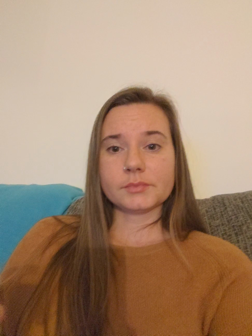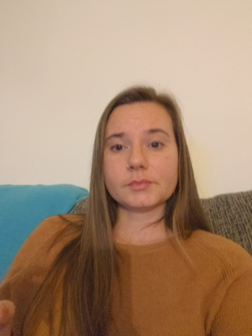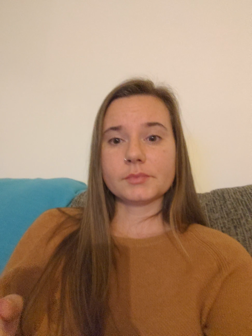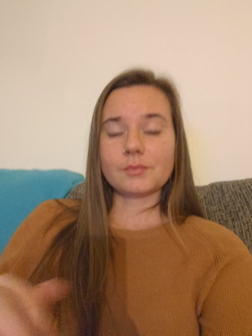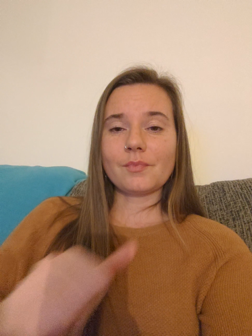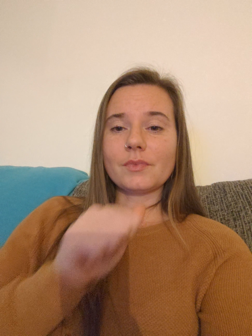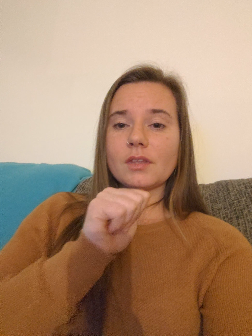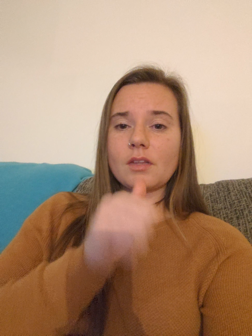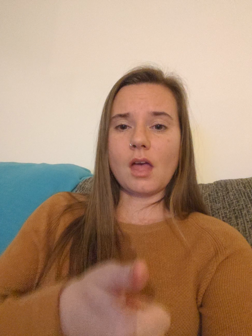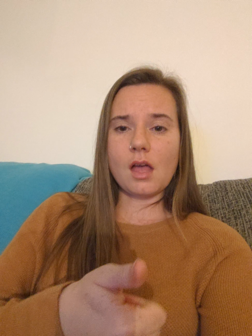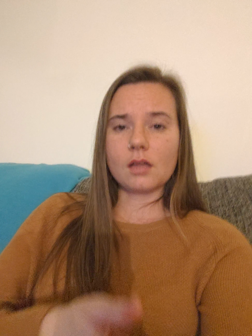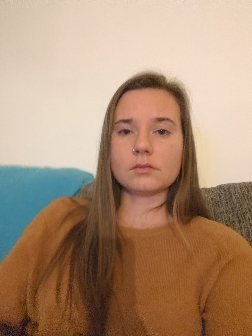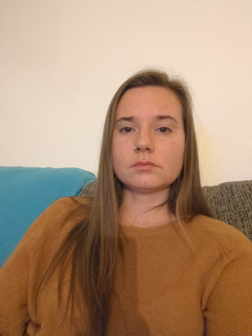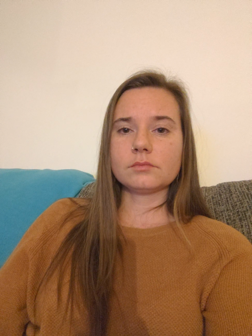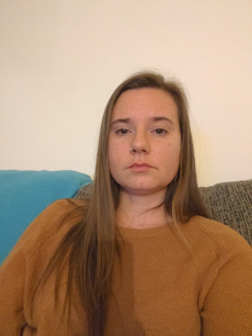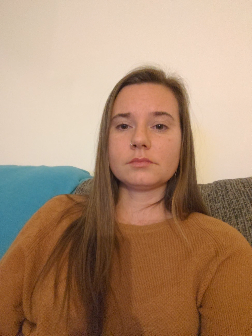not